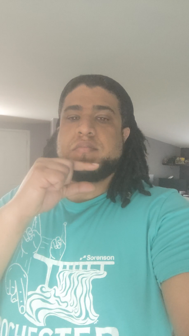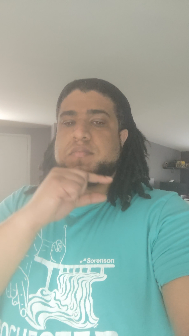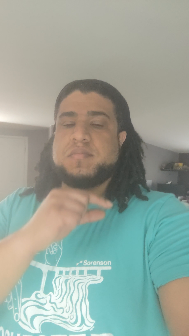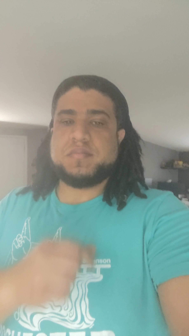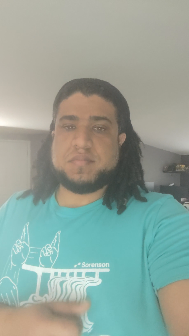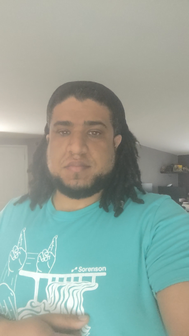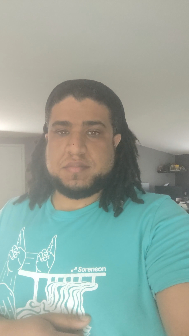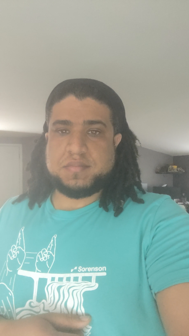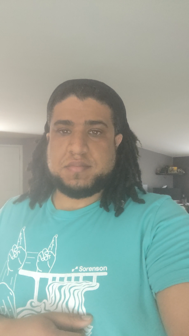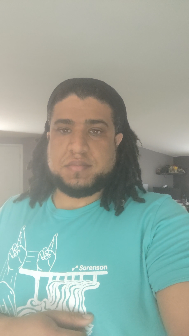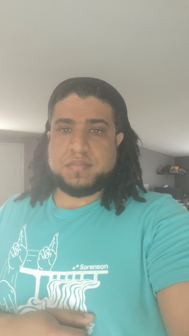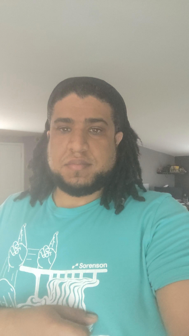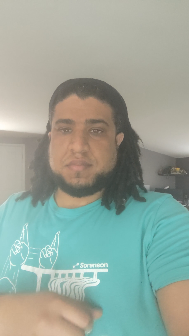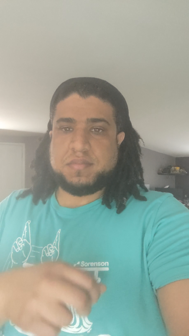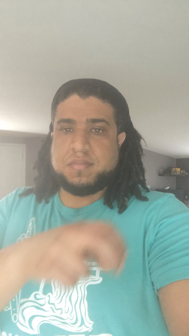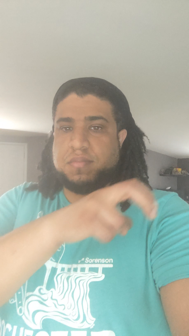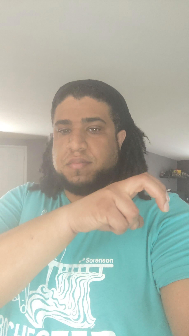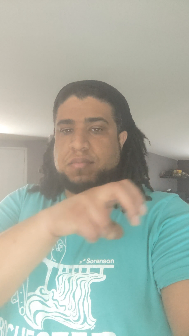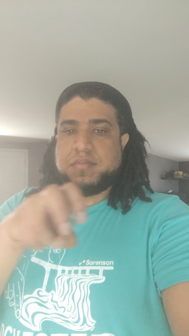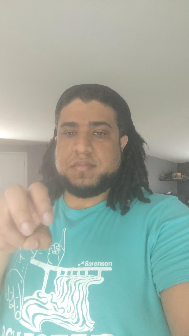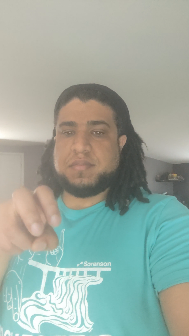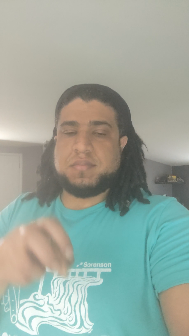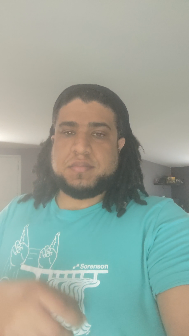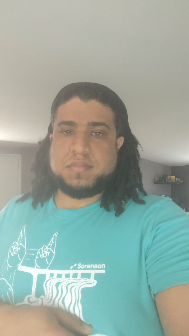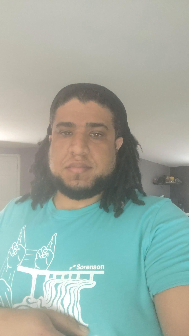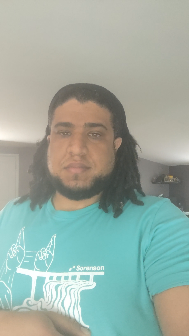porch